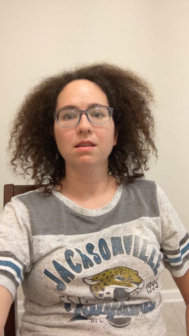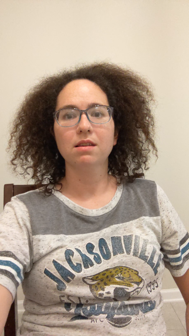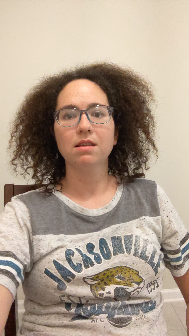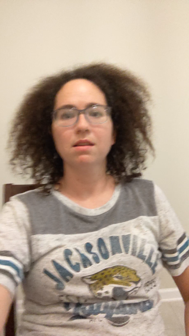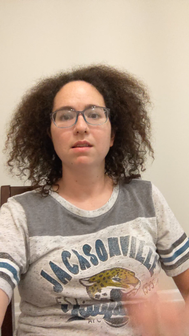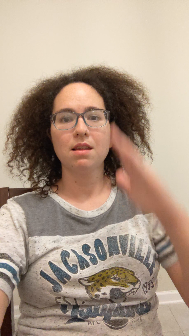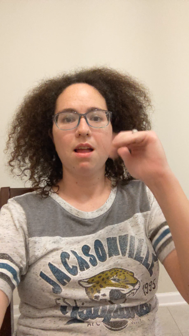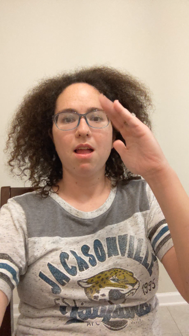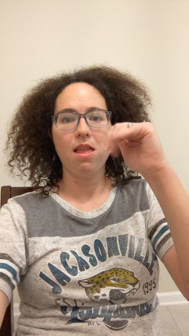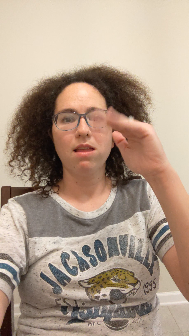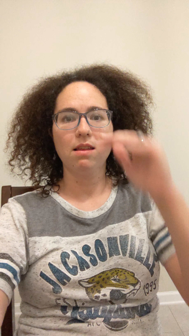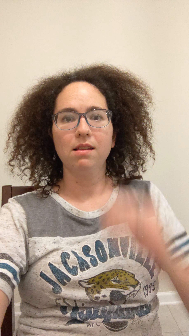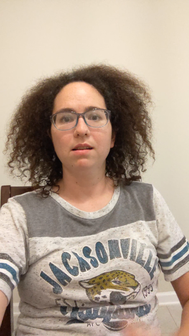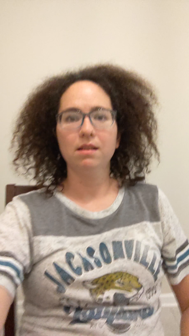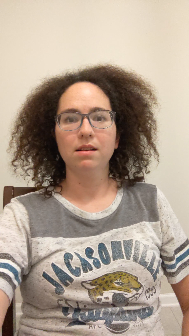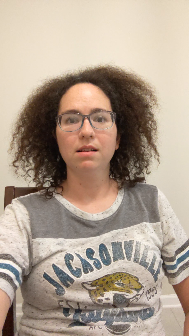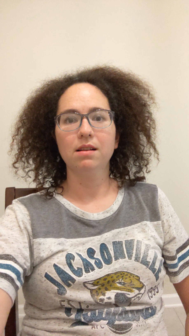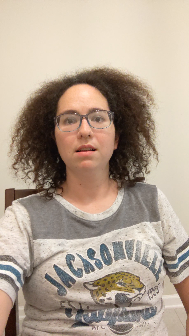downtown